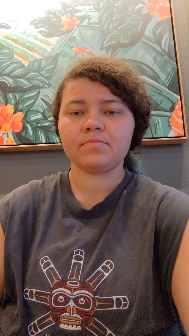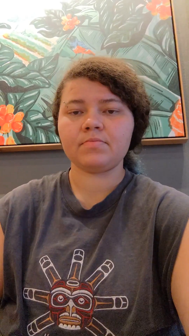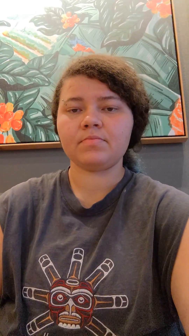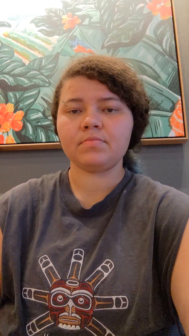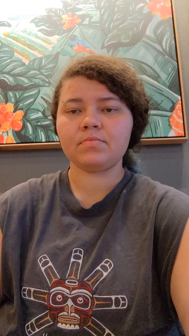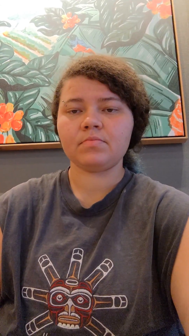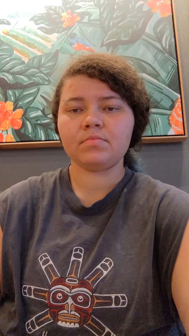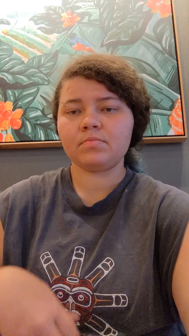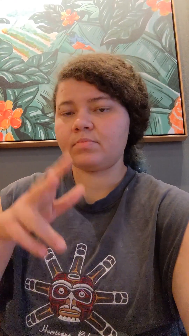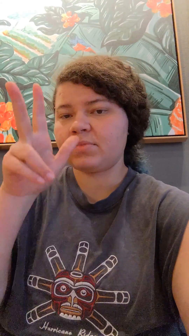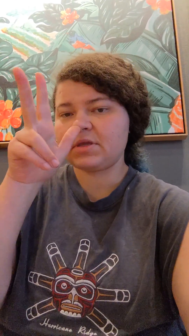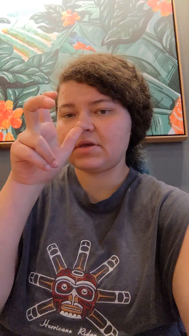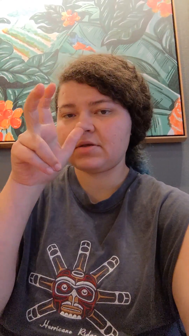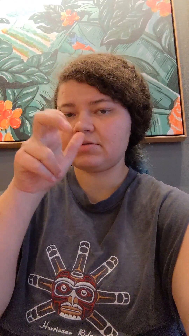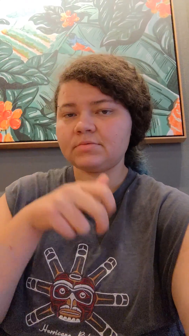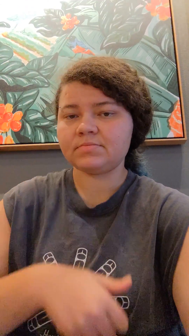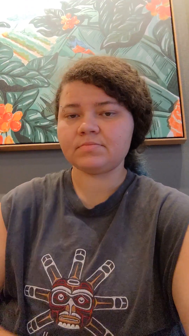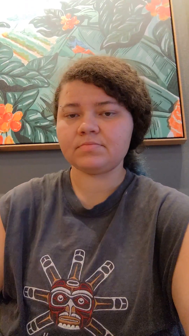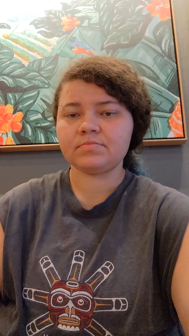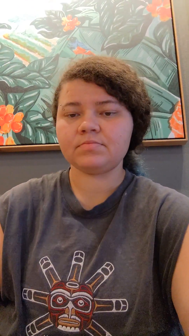ant